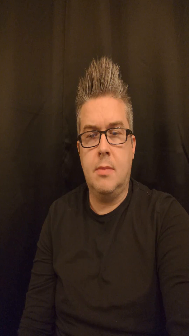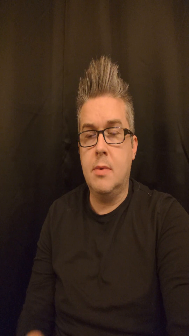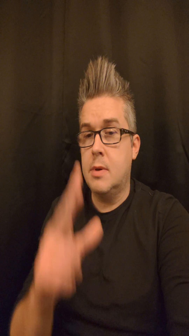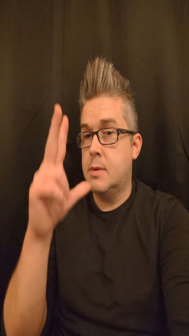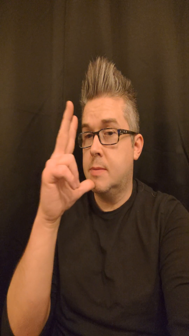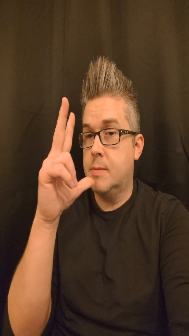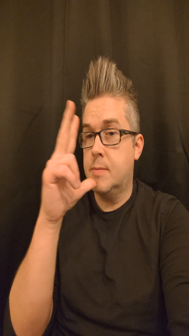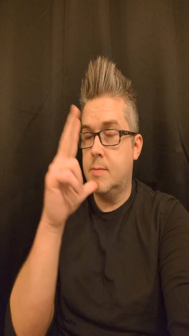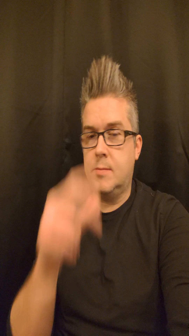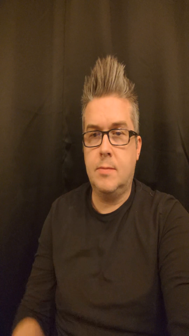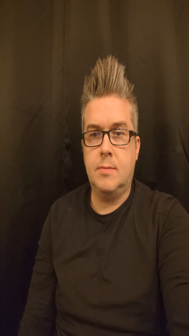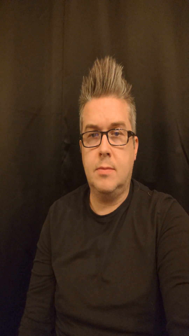hen